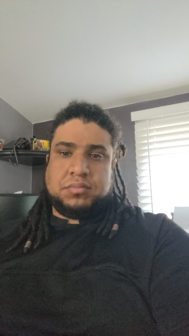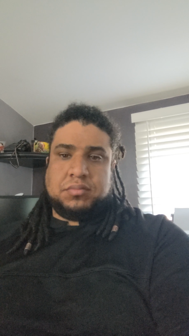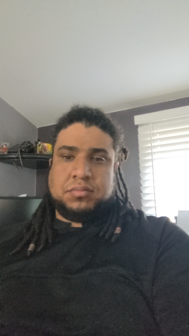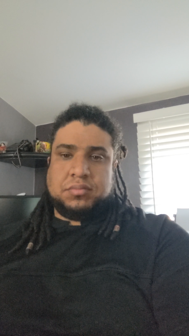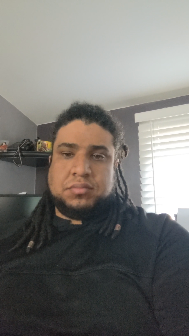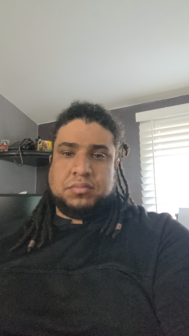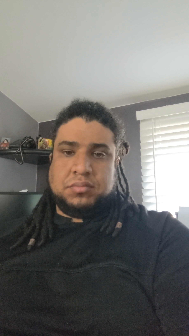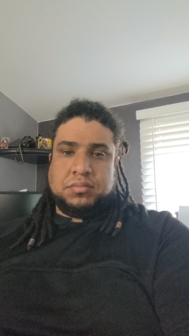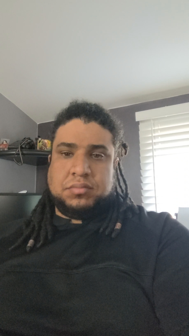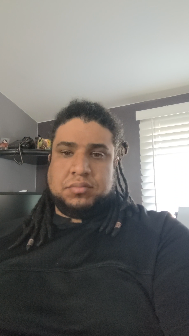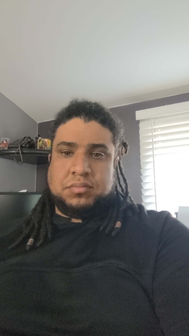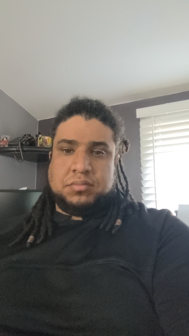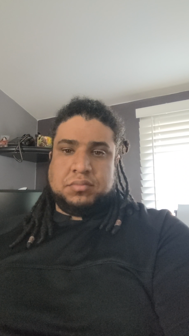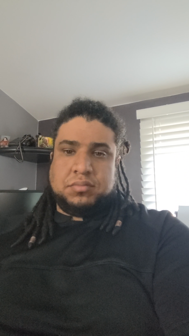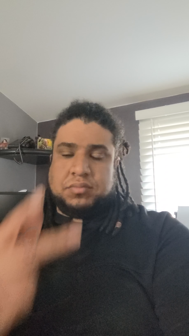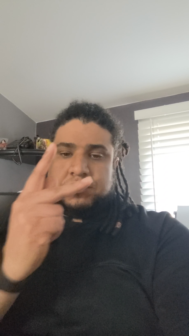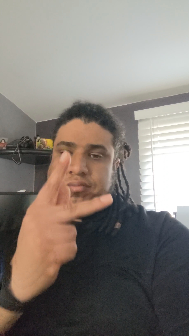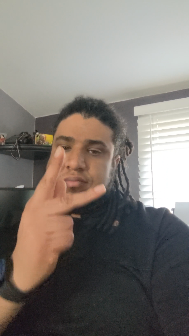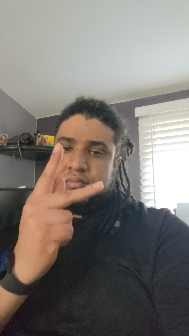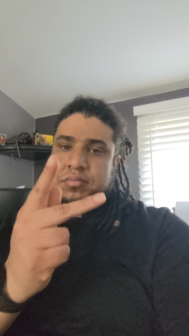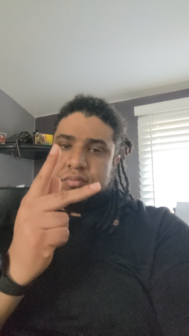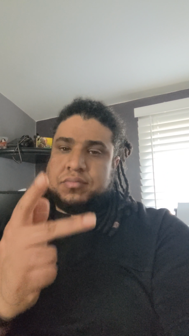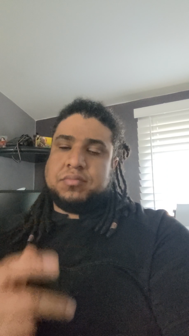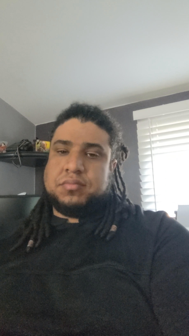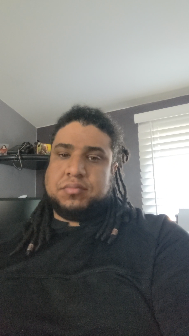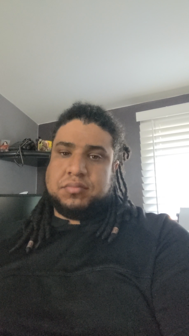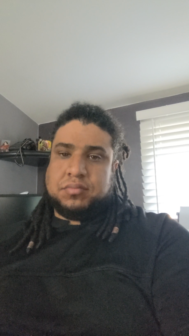careful